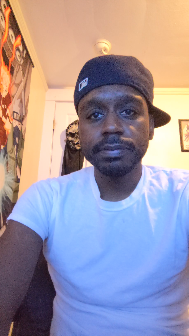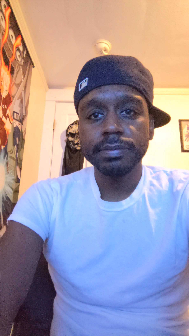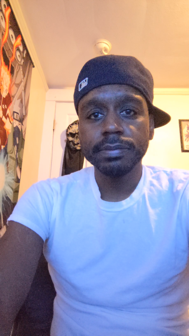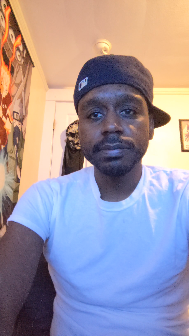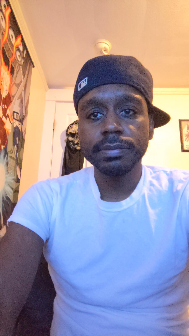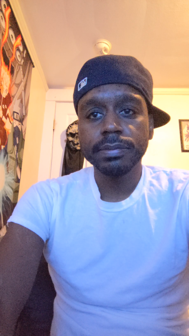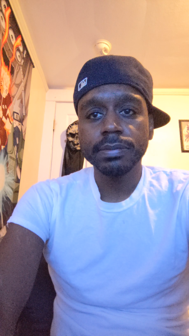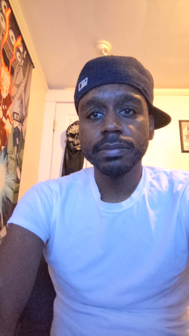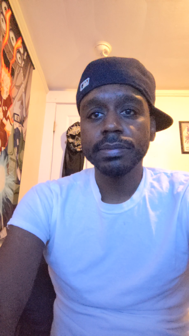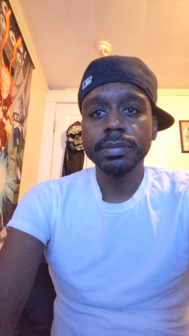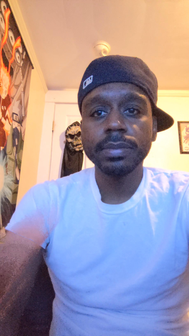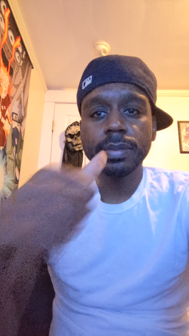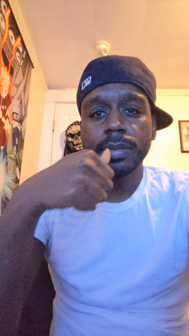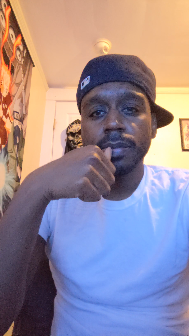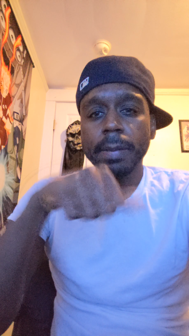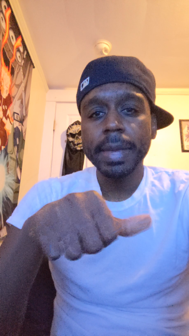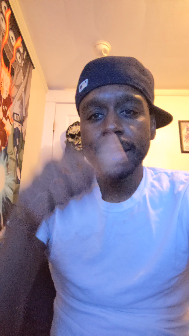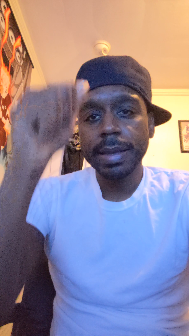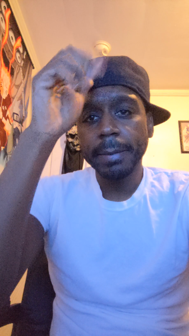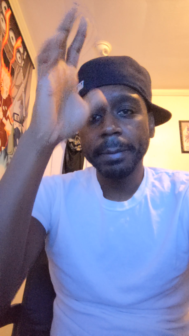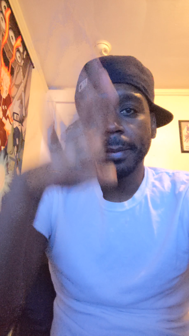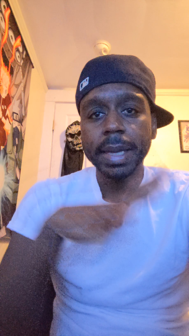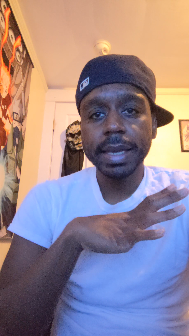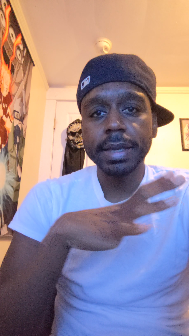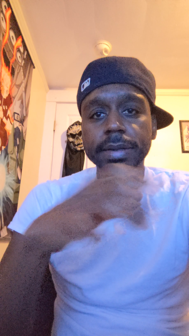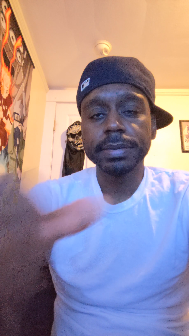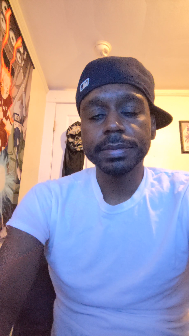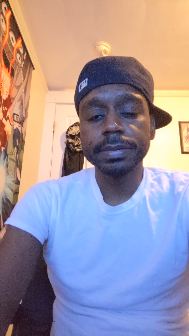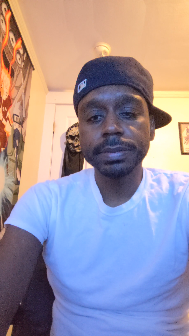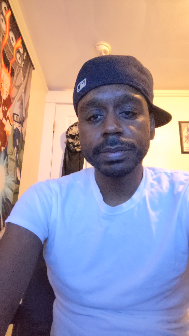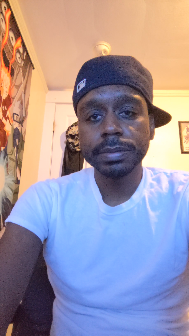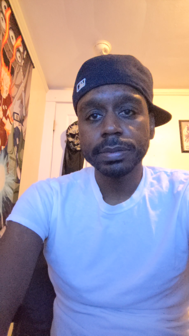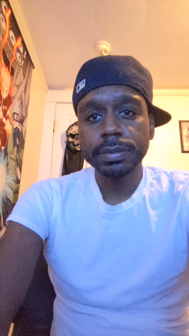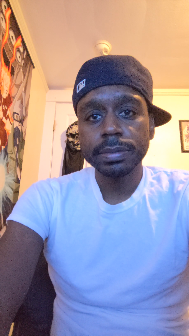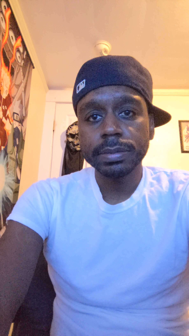mailman